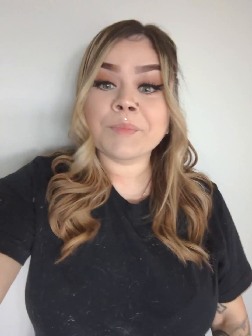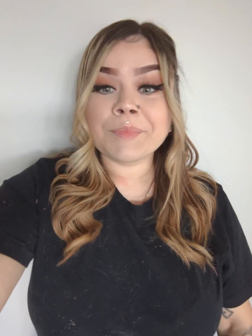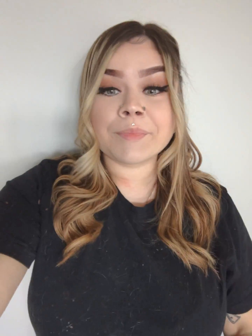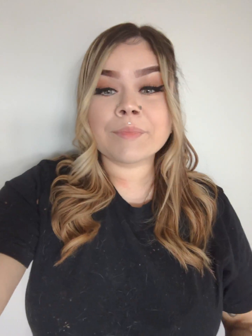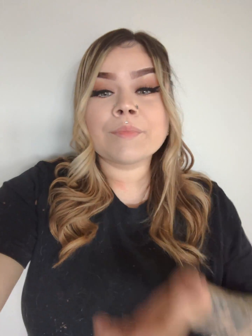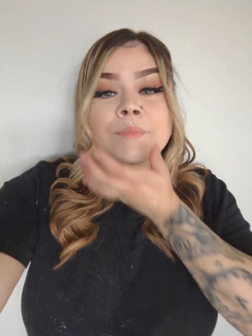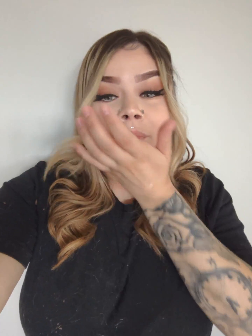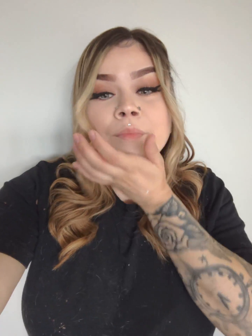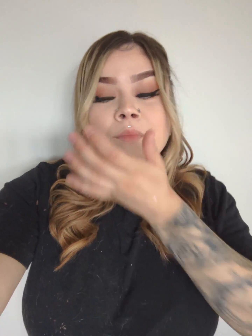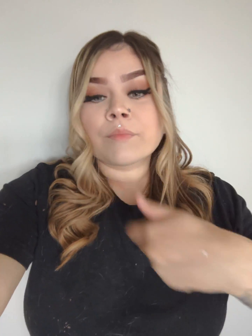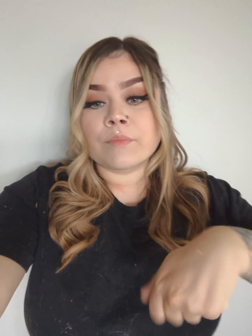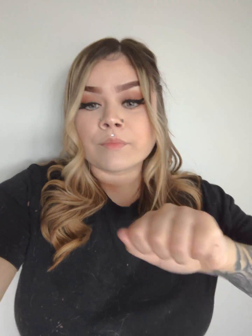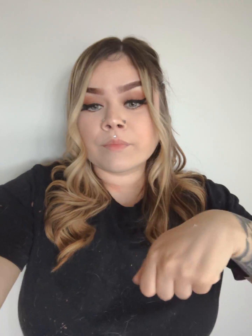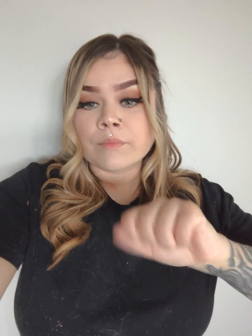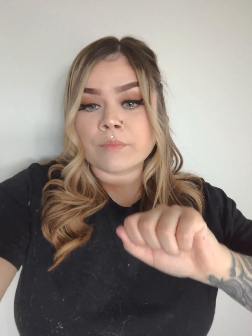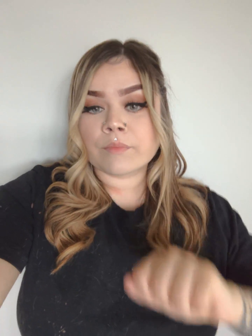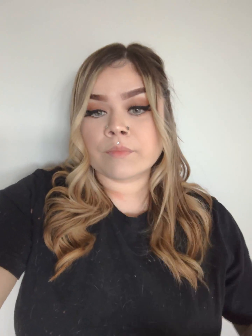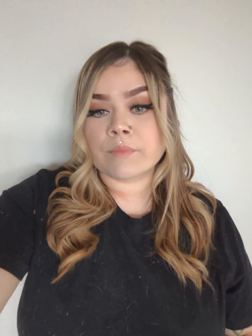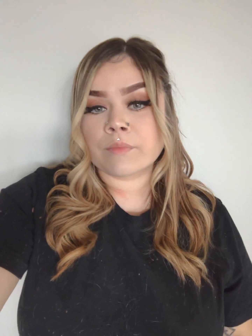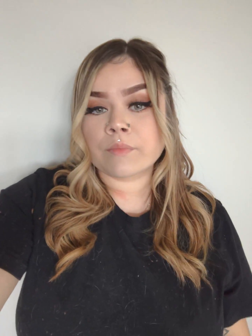lawn mower